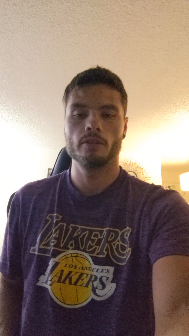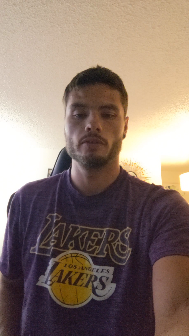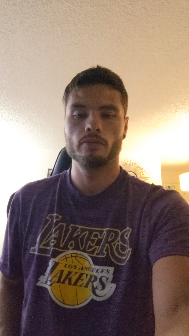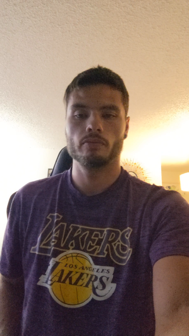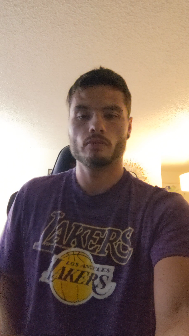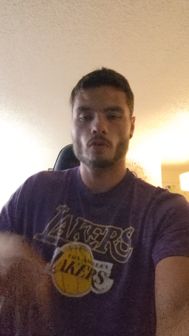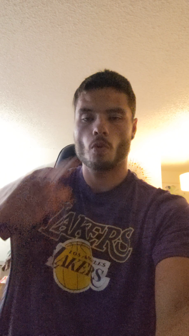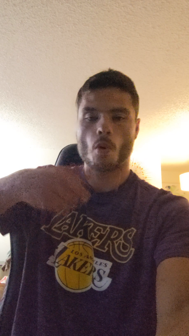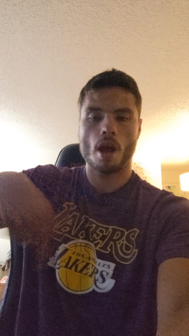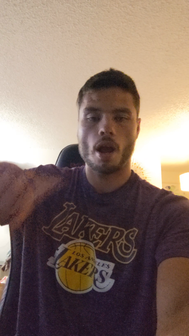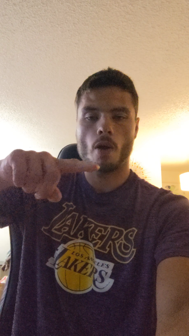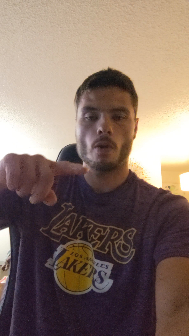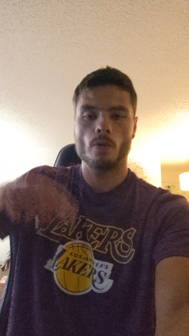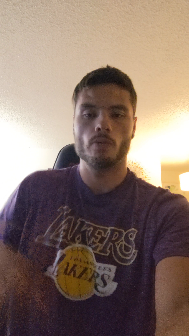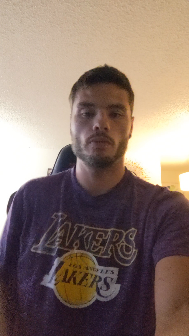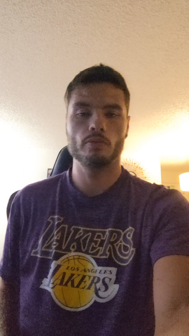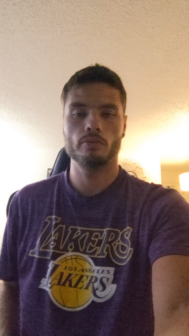around